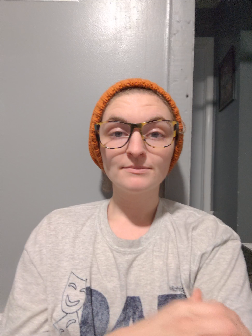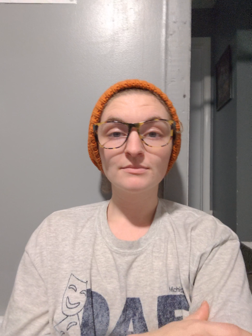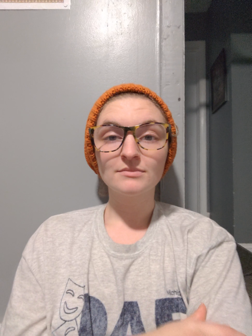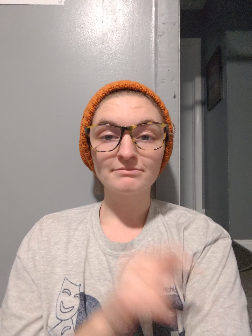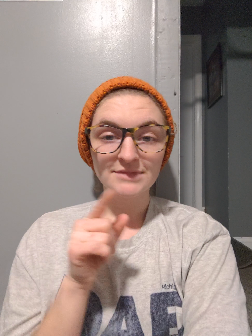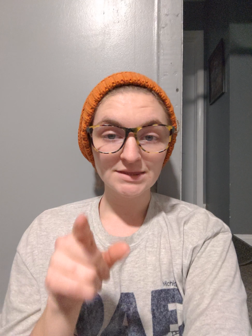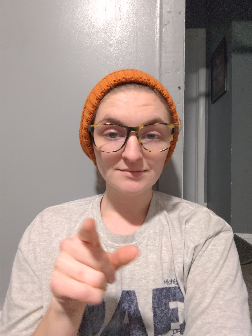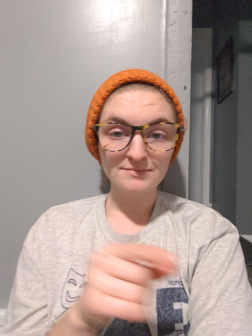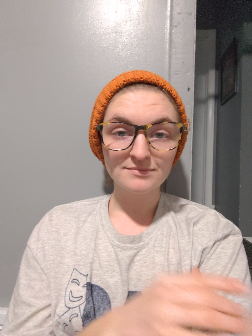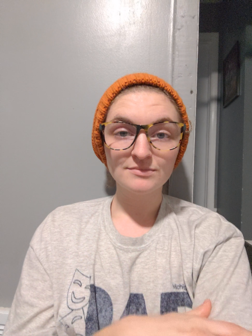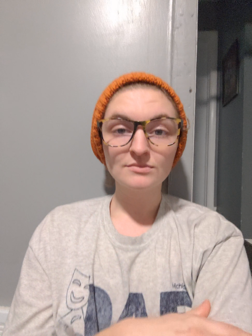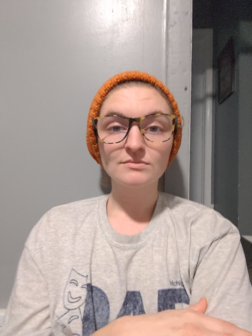there